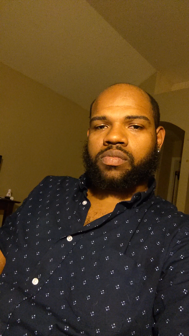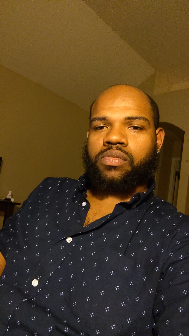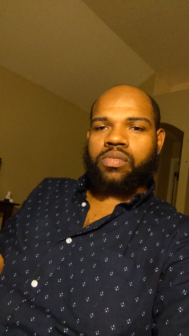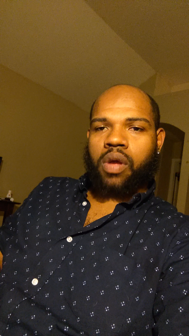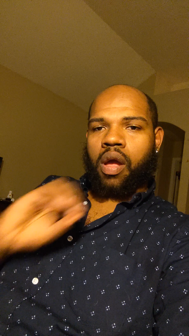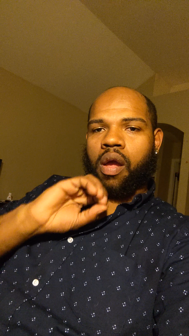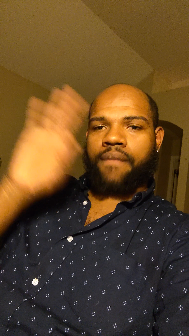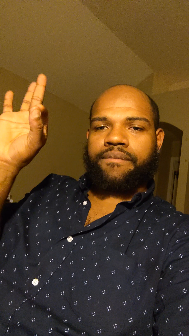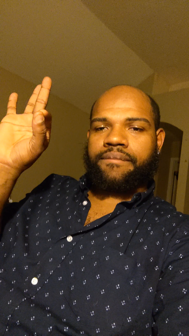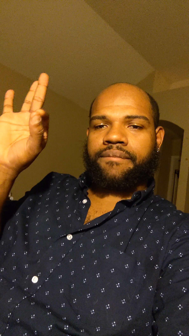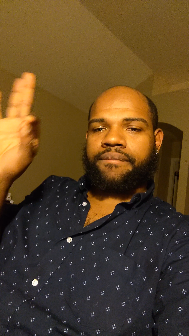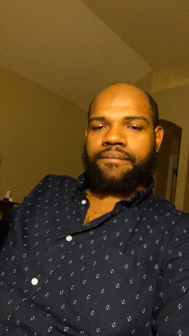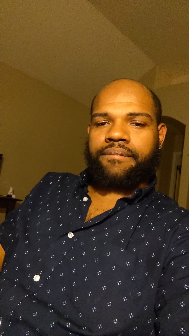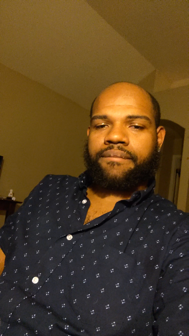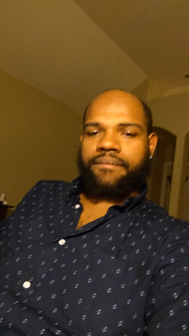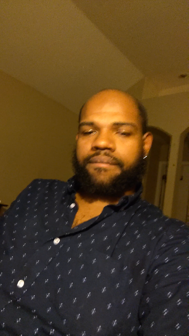off